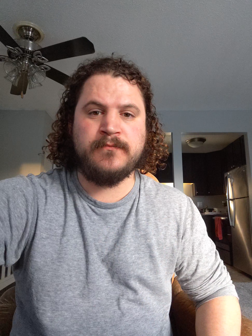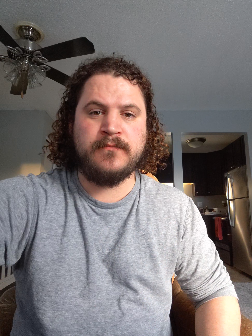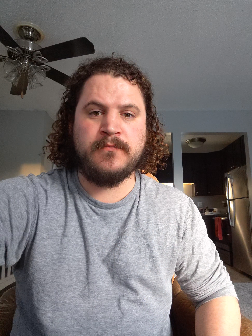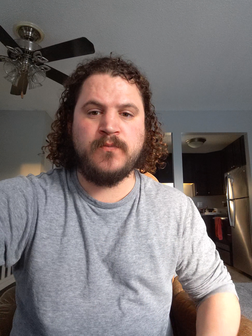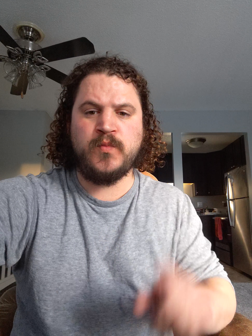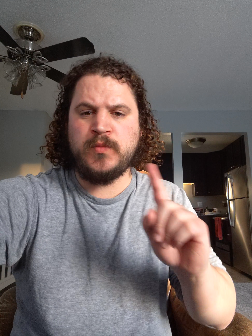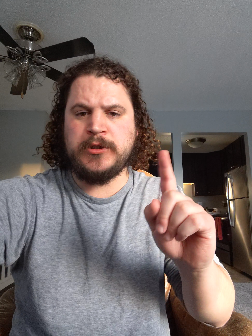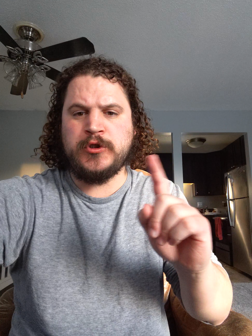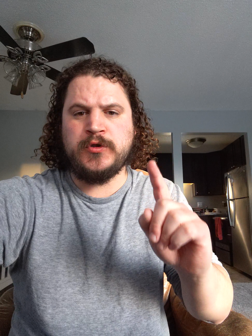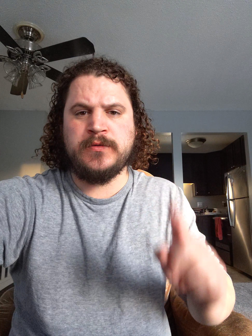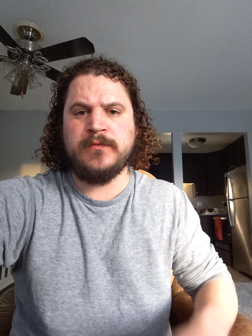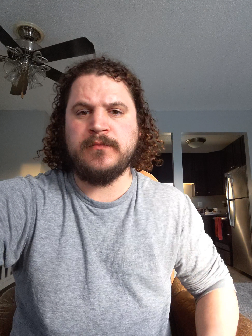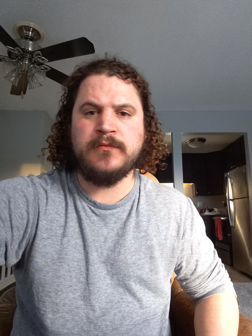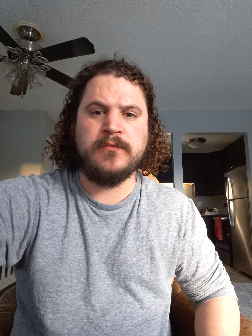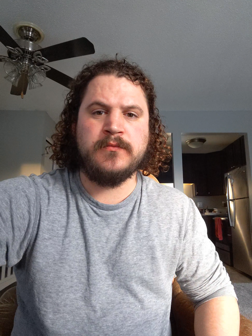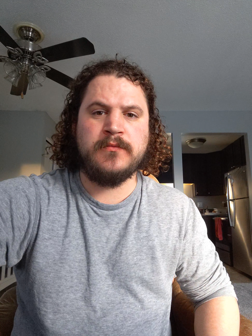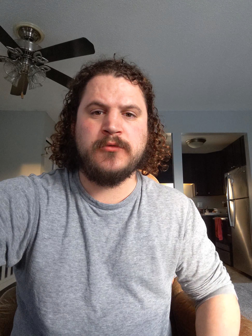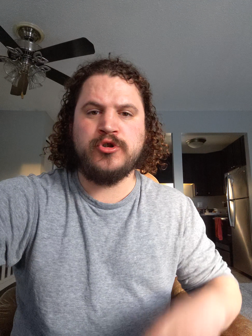where